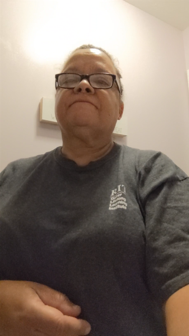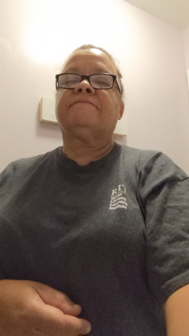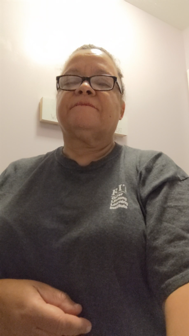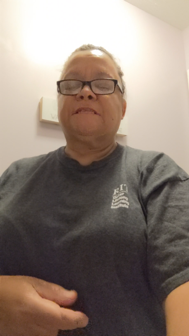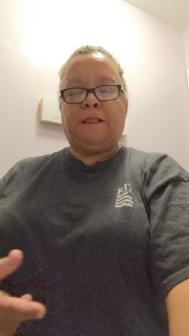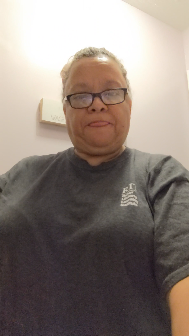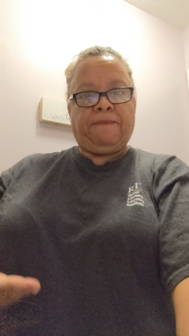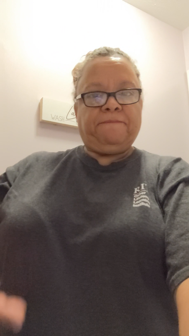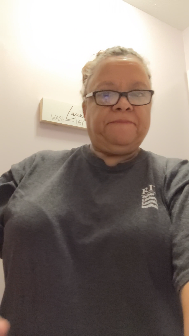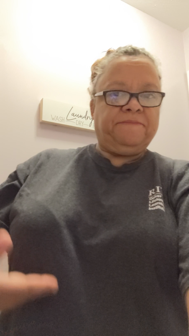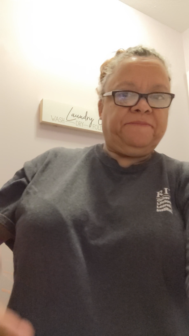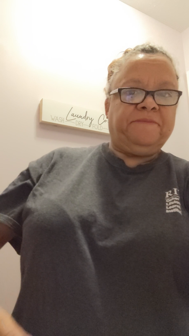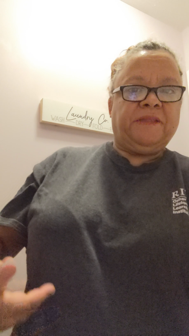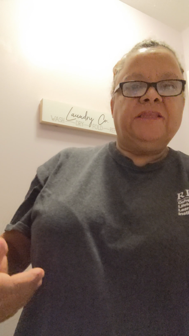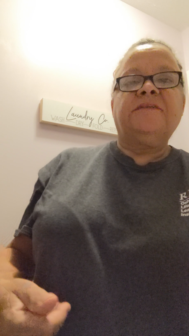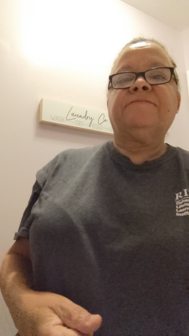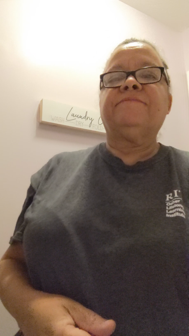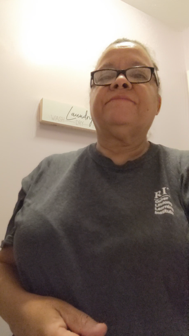pants